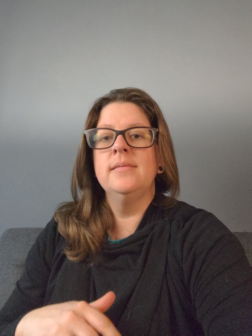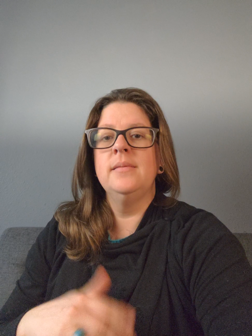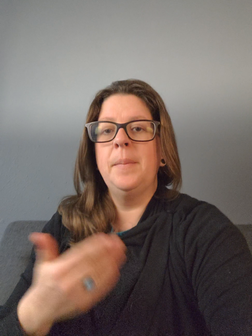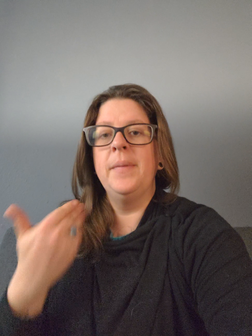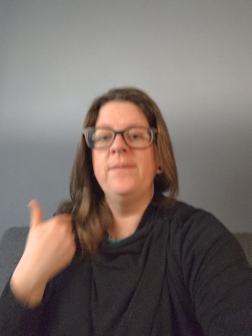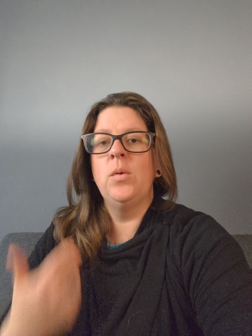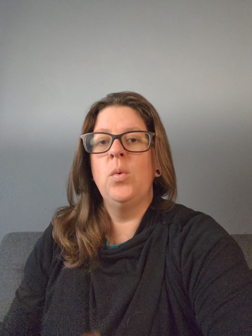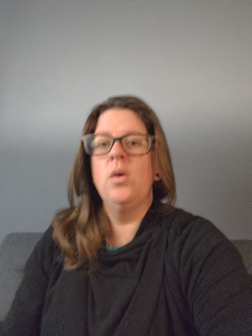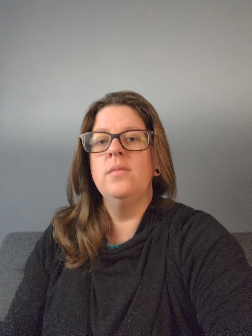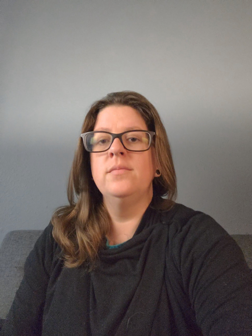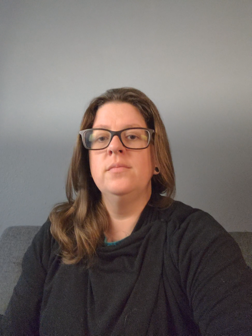before